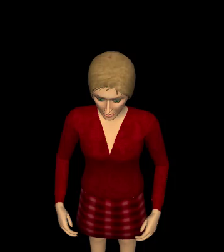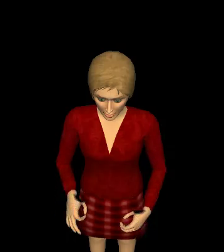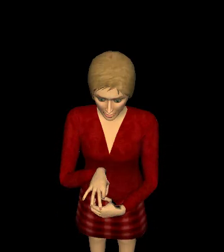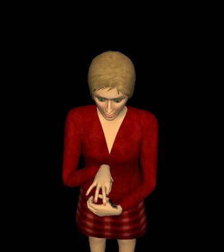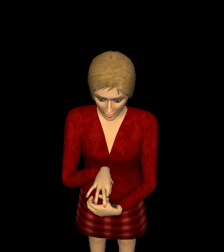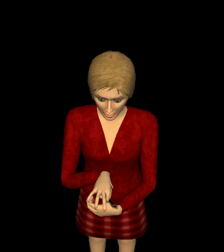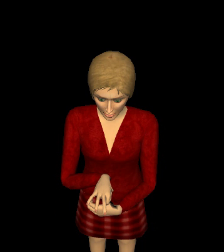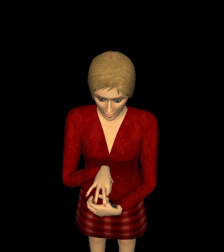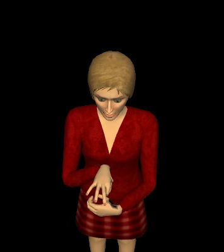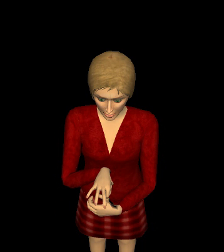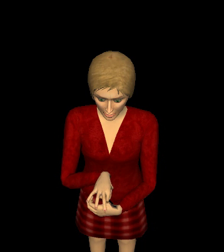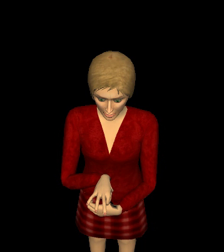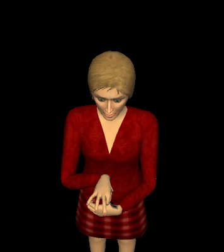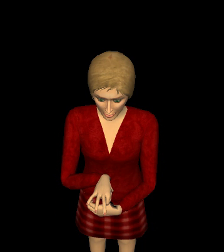شاي